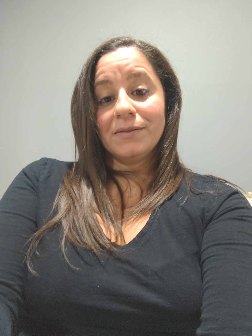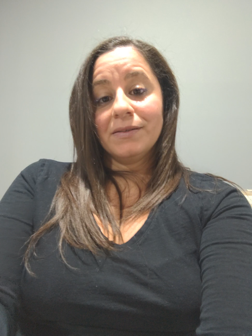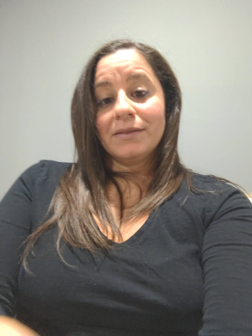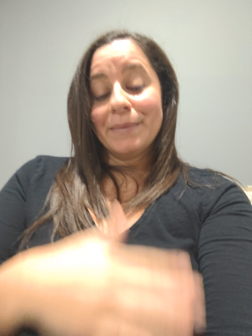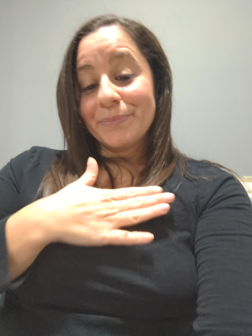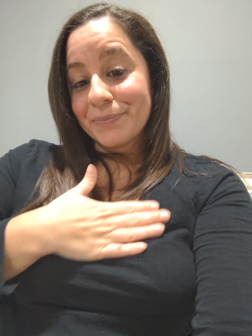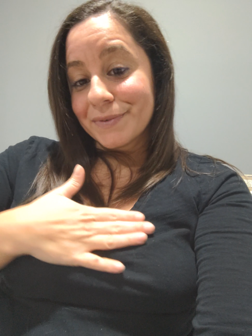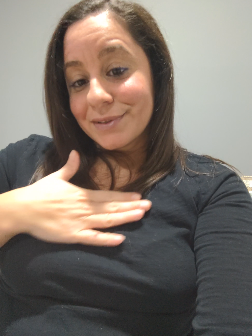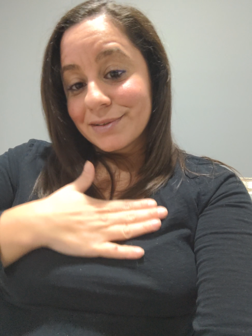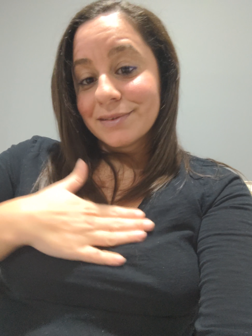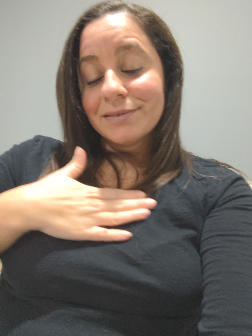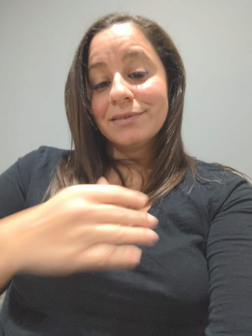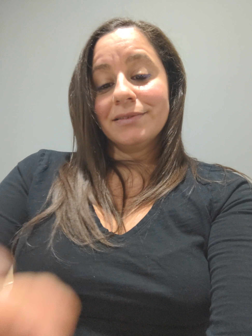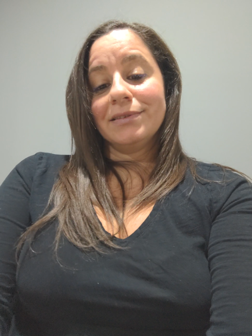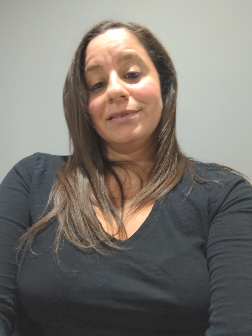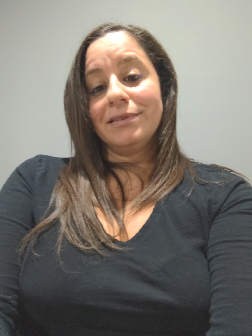please